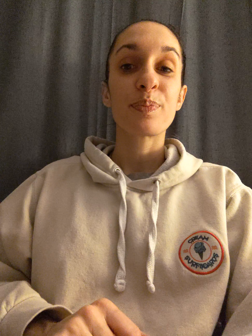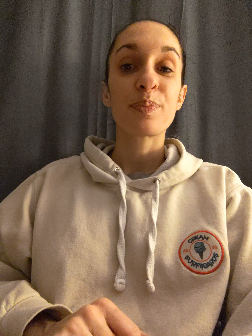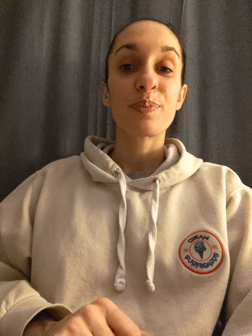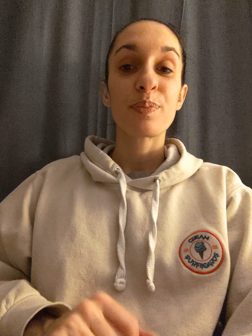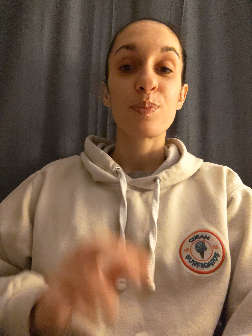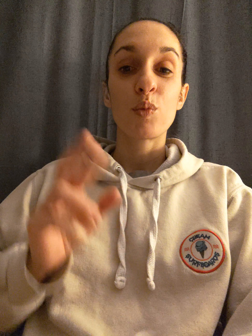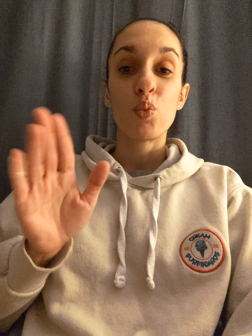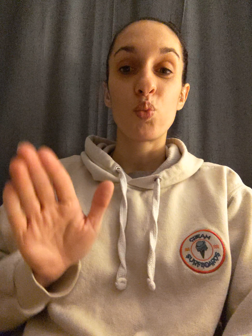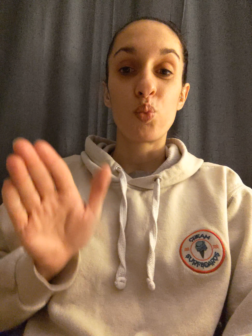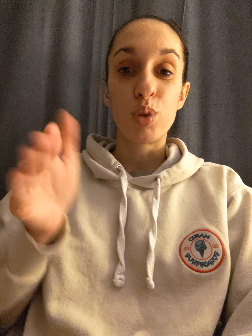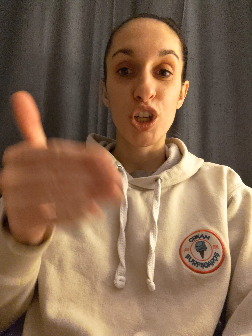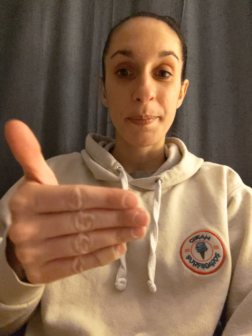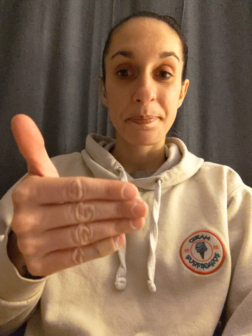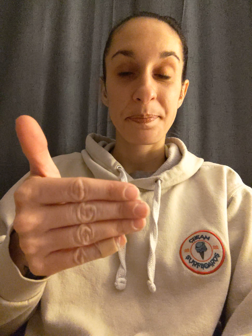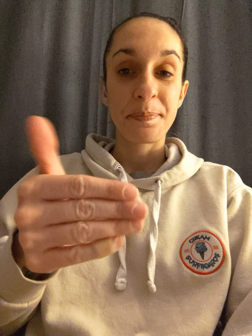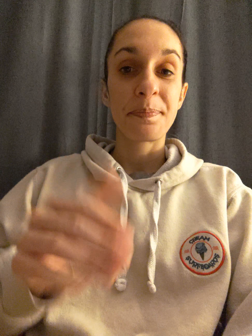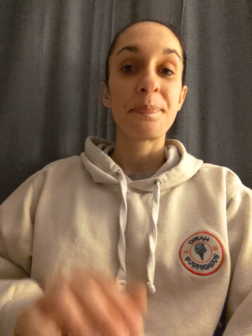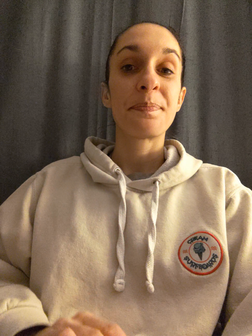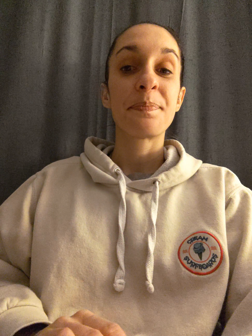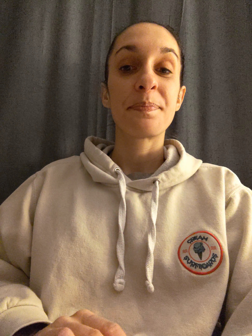room